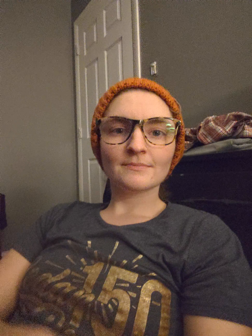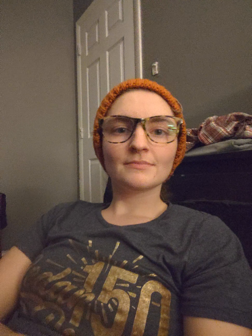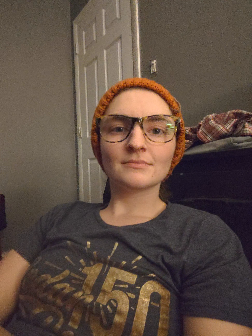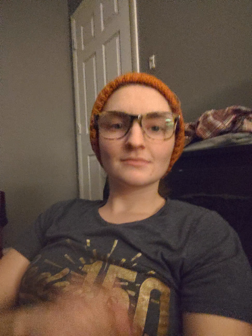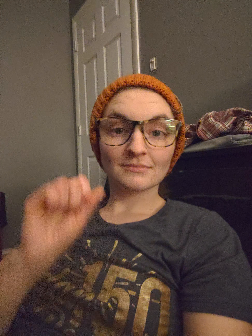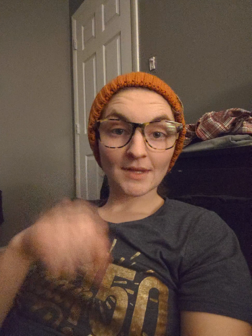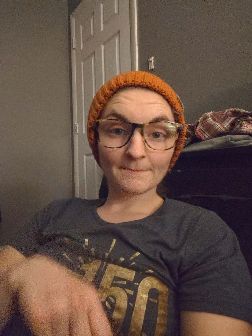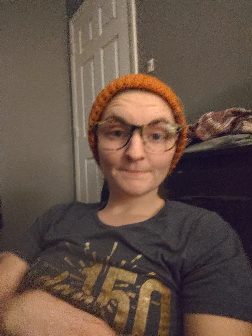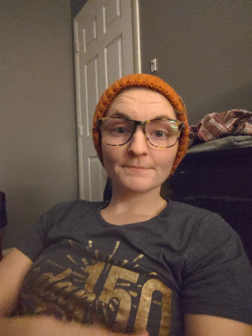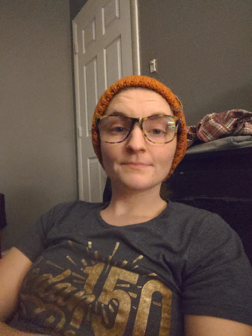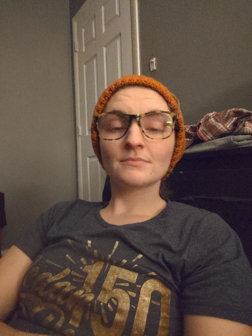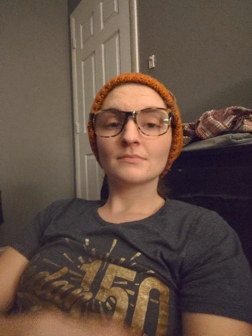can